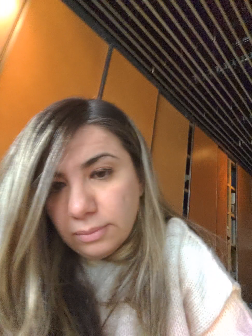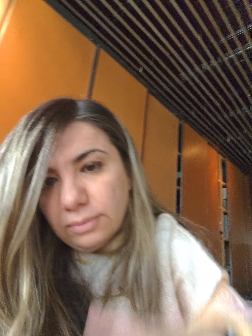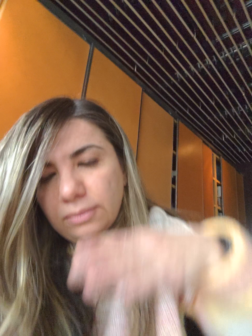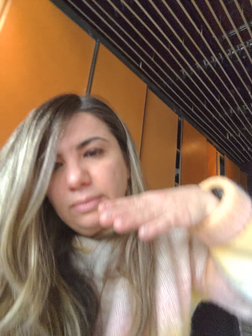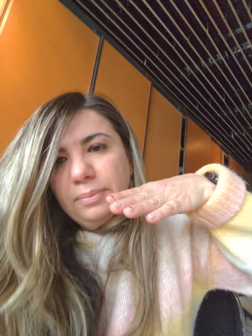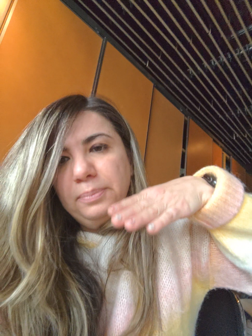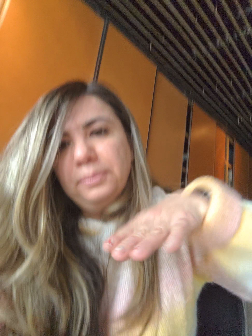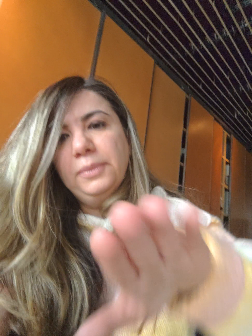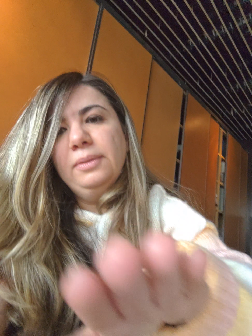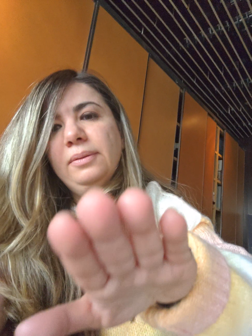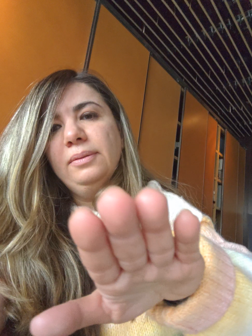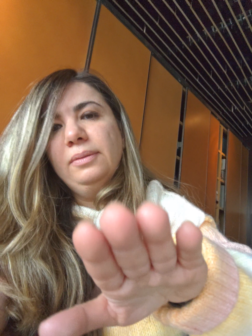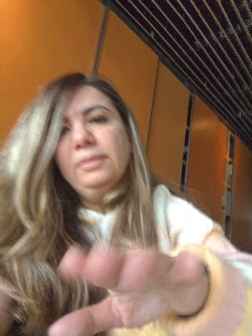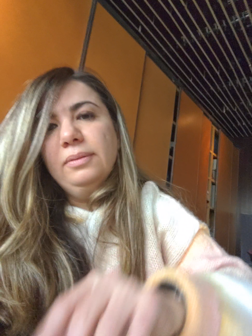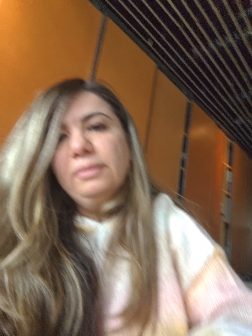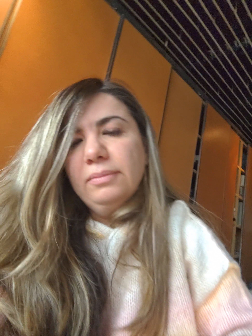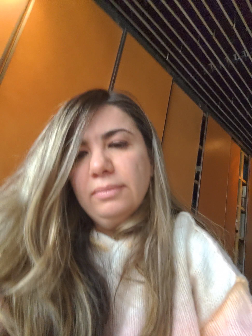into